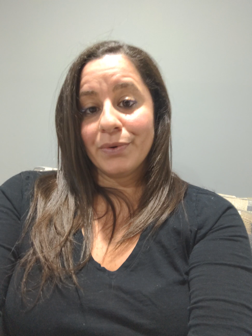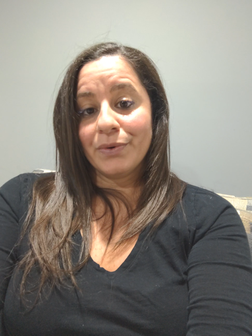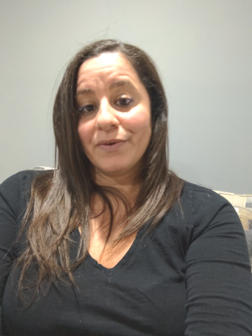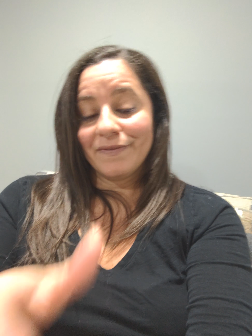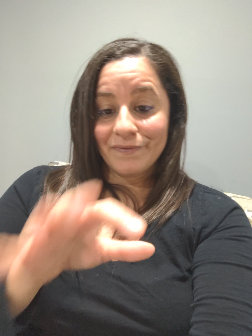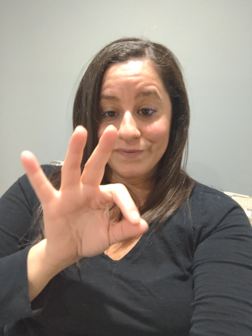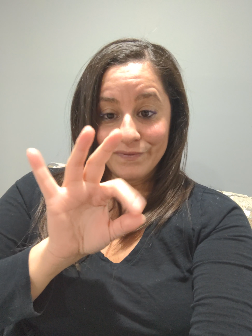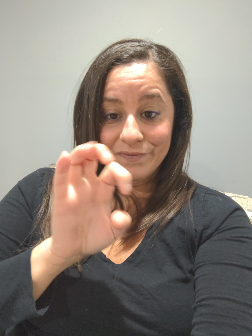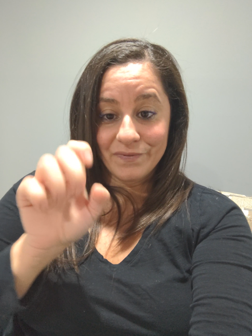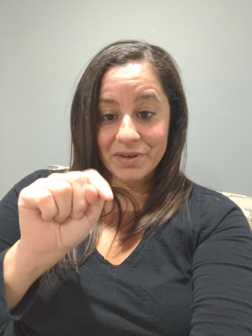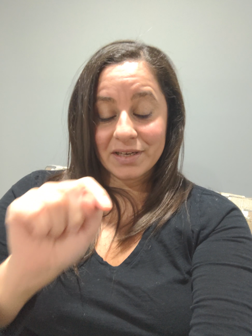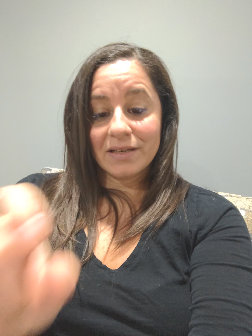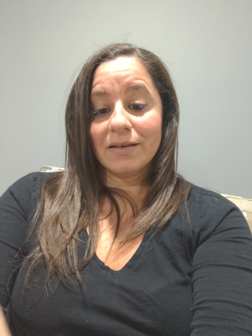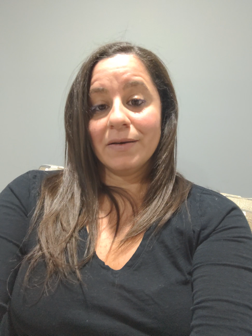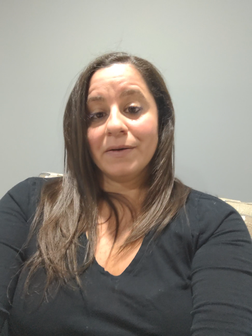feet